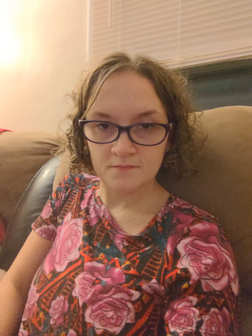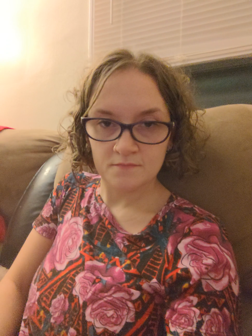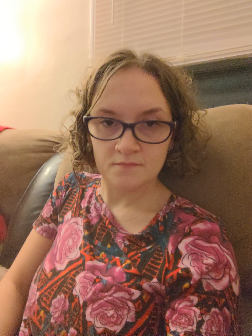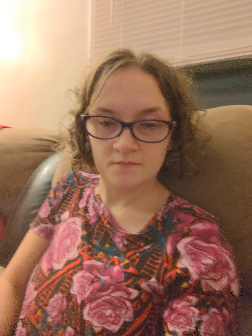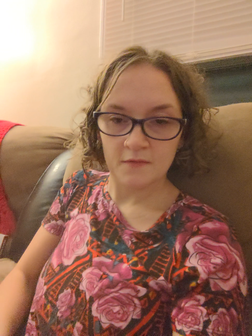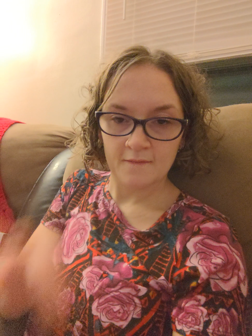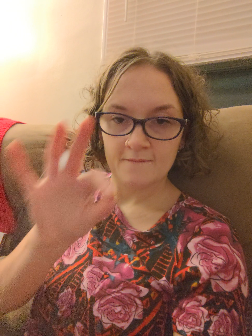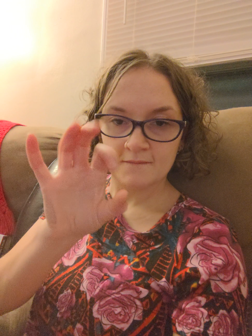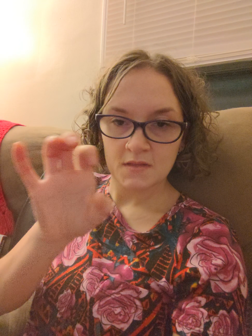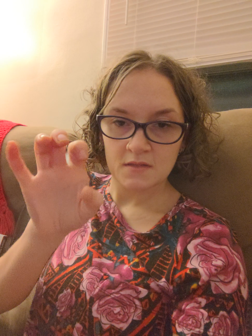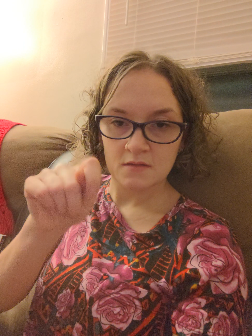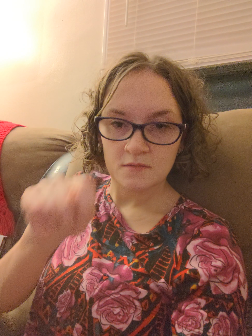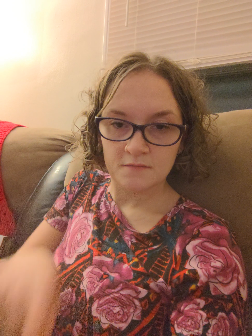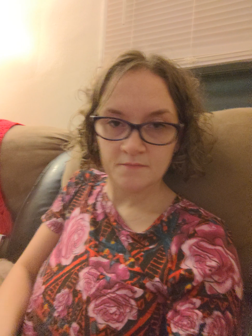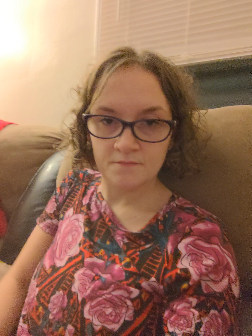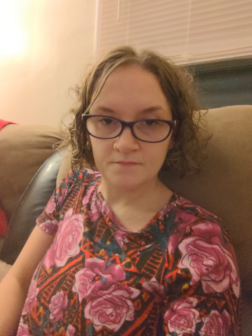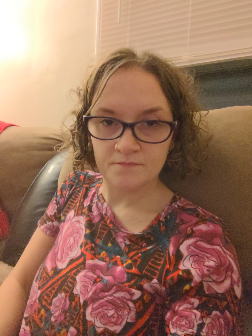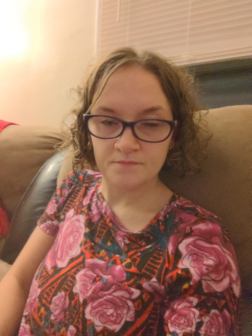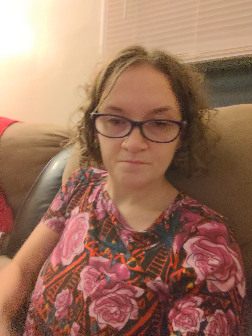feet